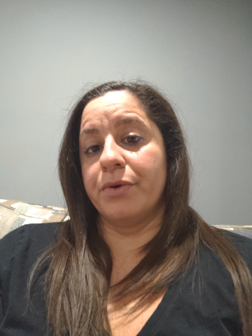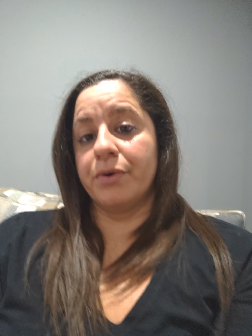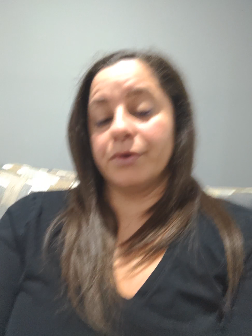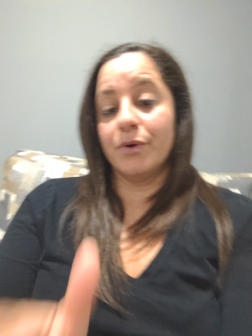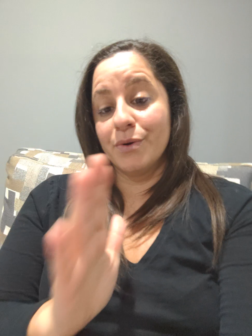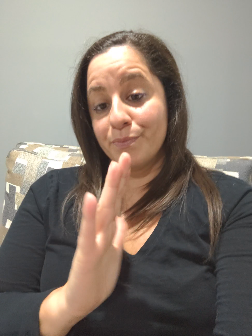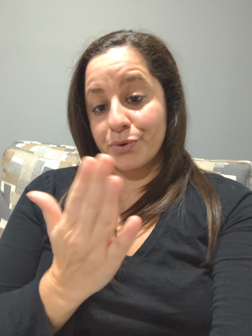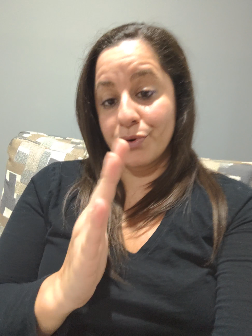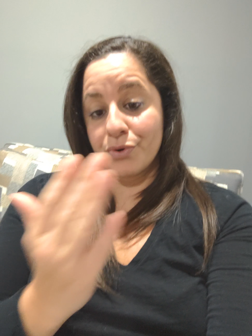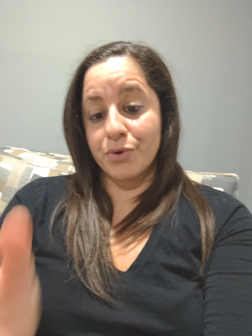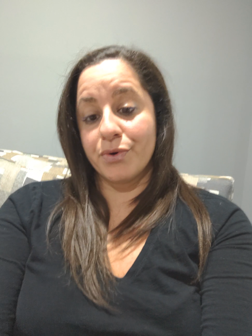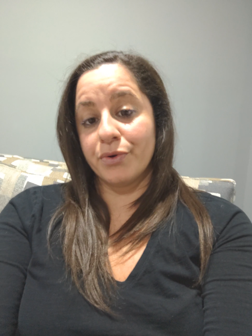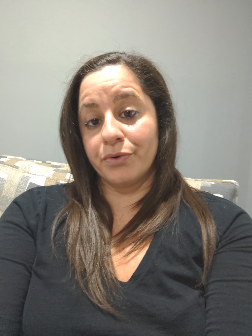book